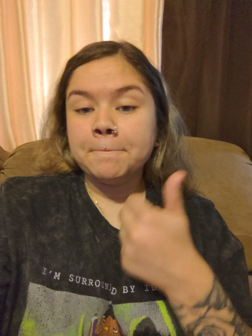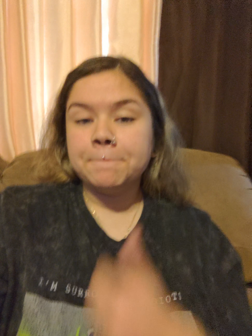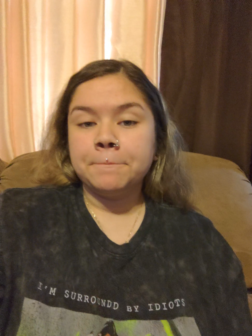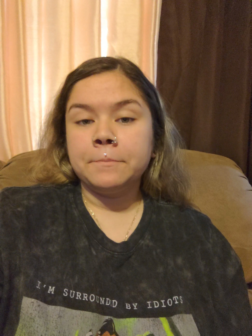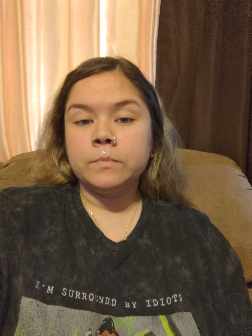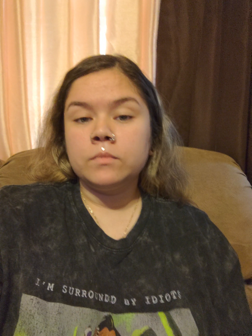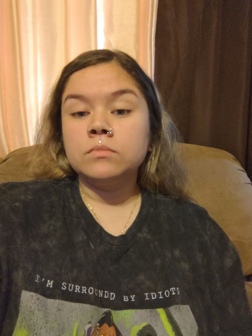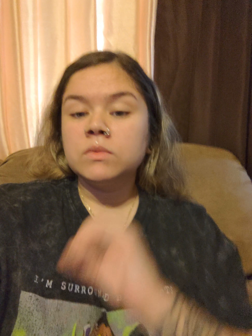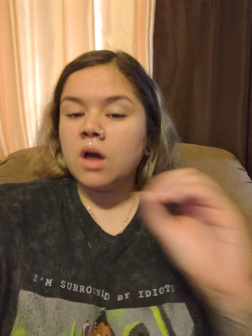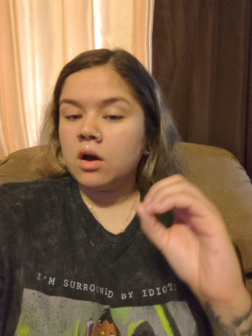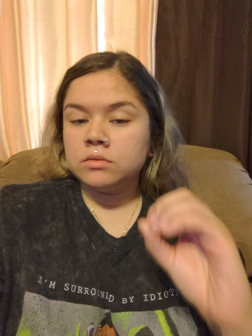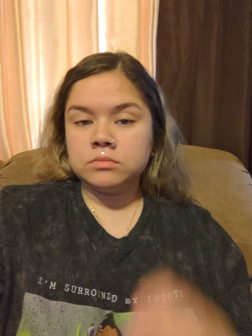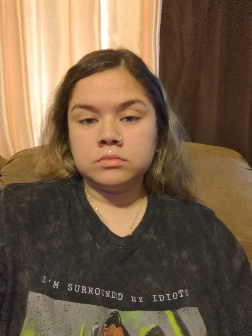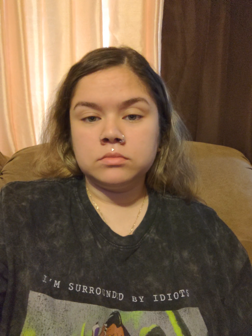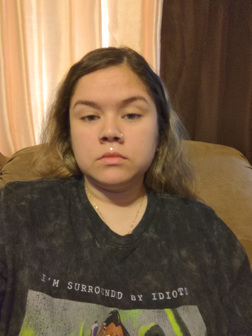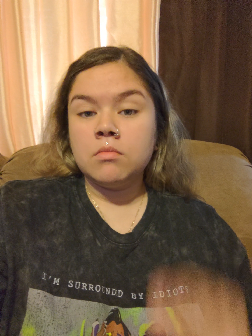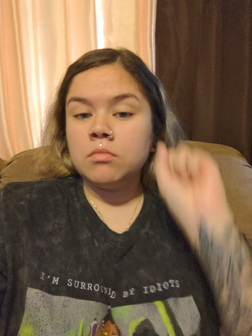none